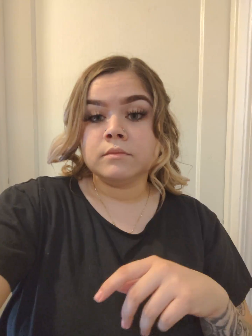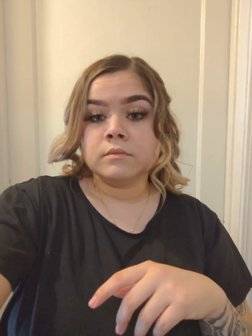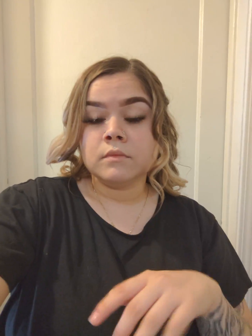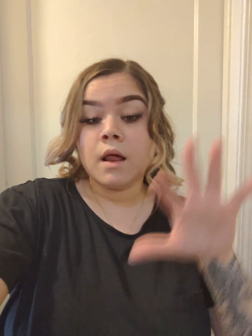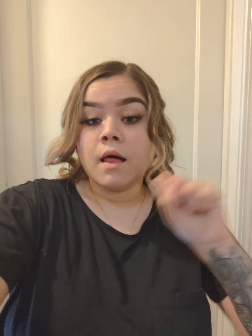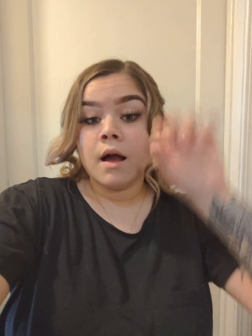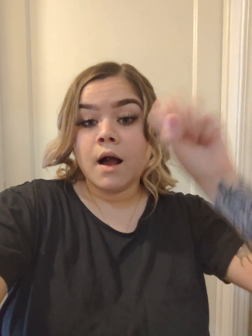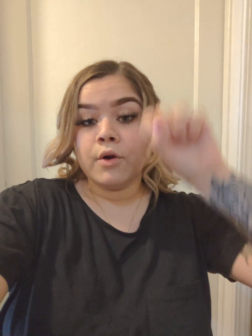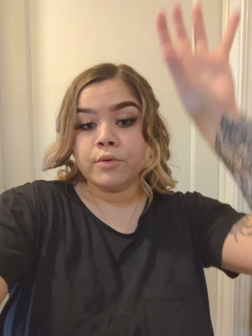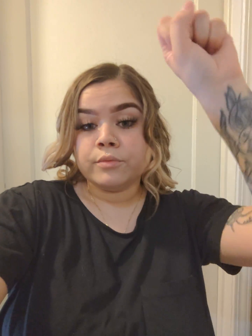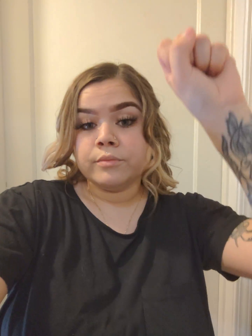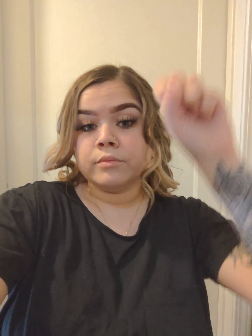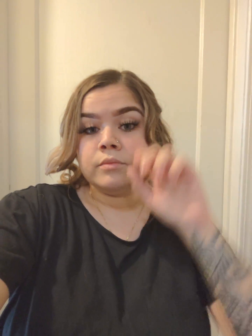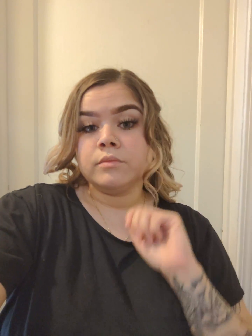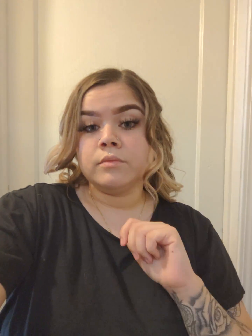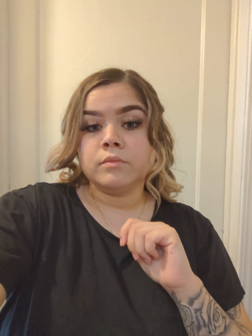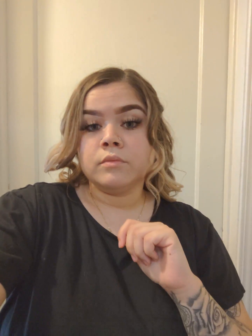ladder